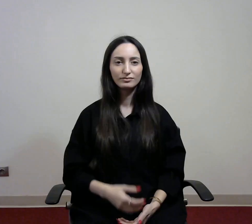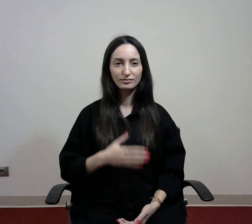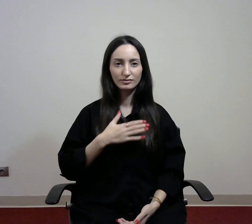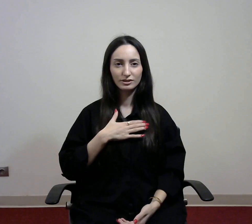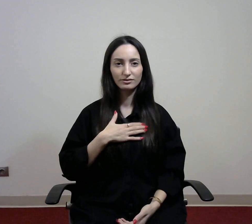mən